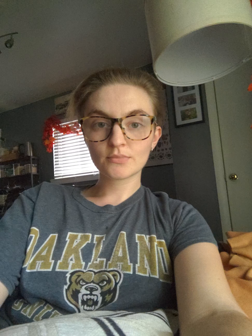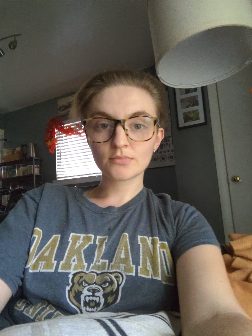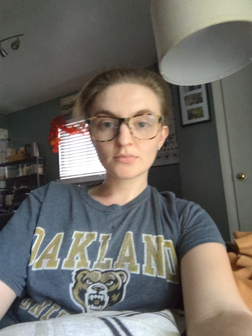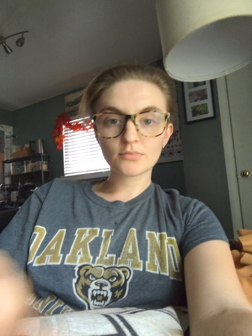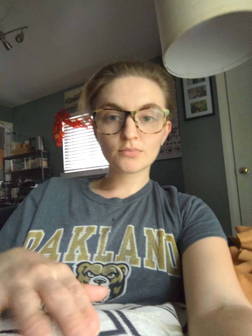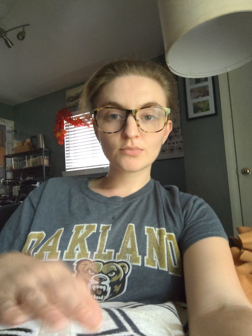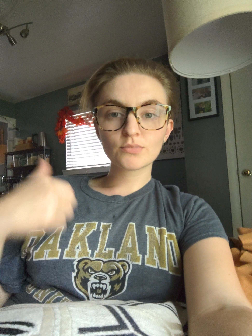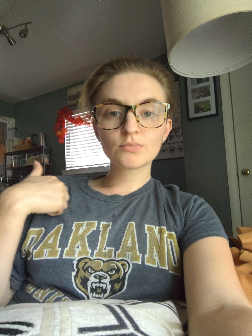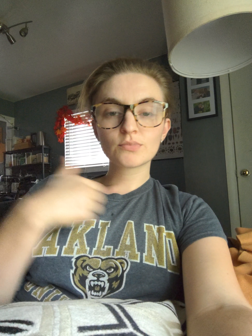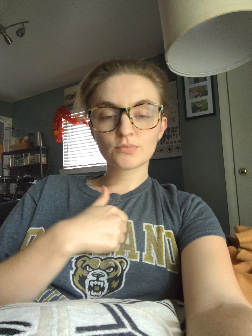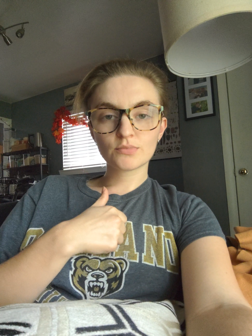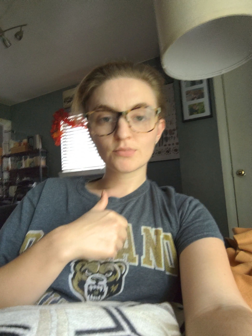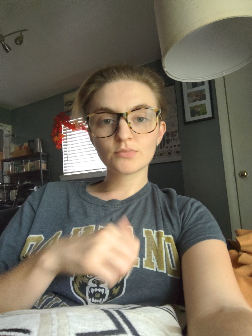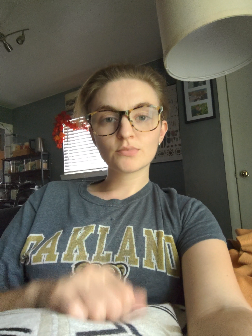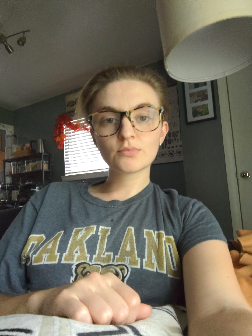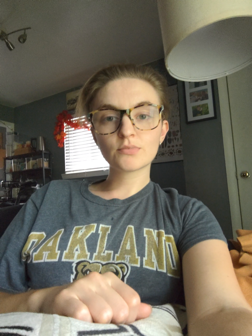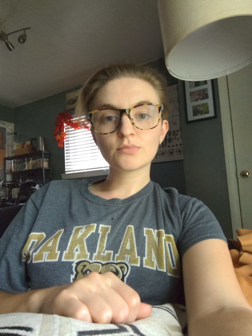coats